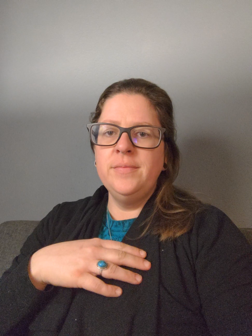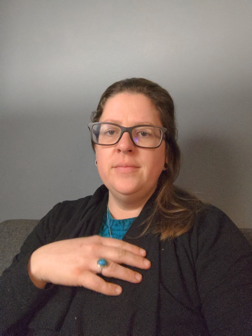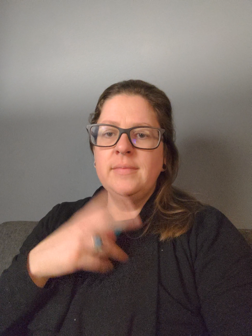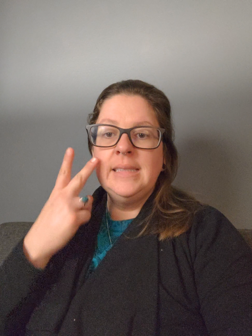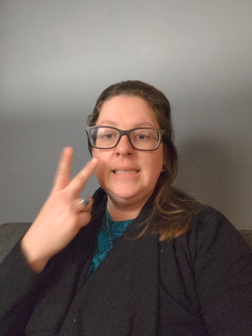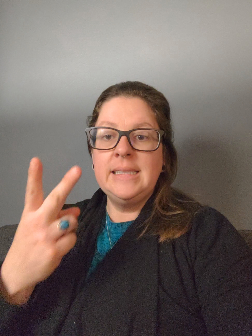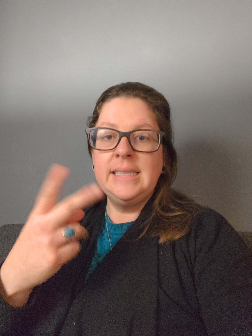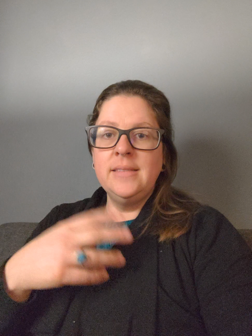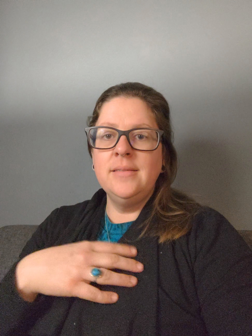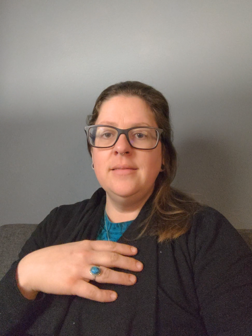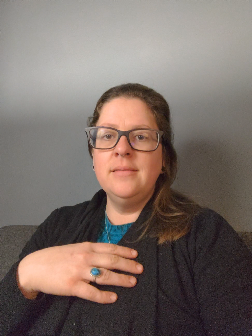see